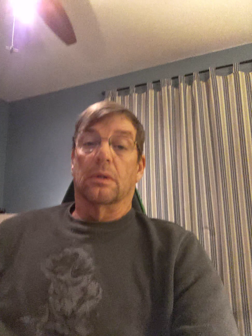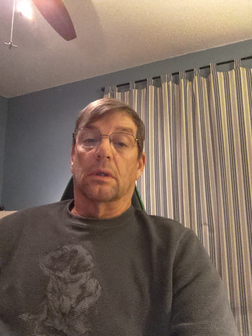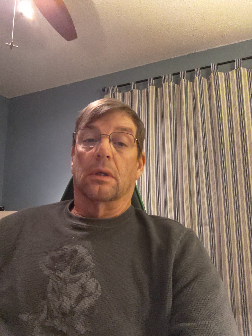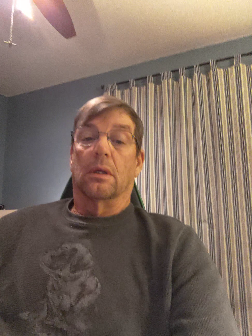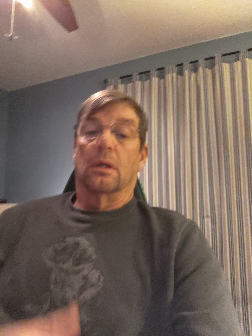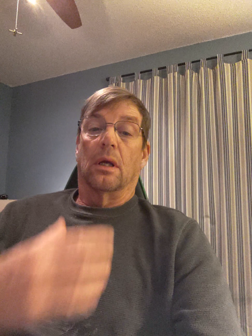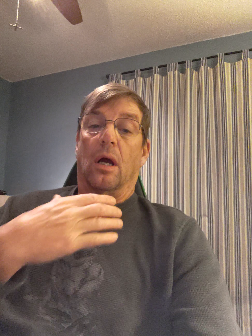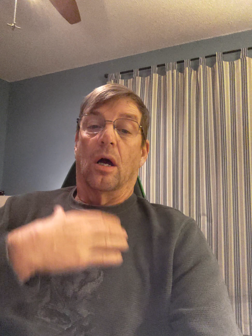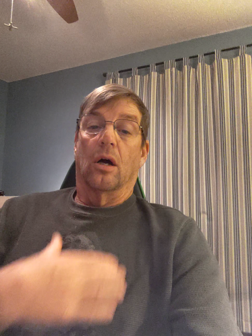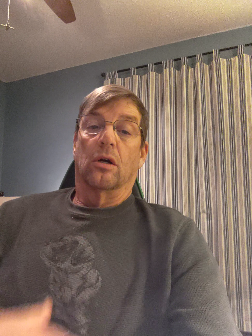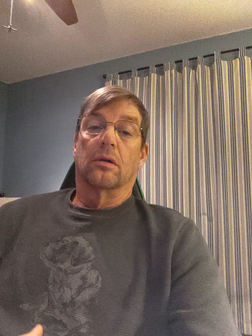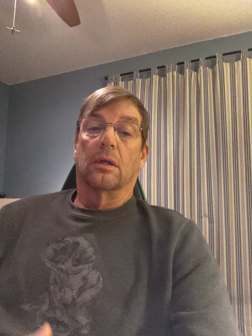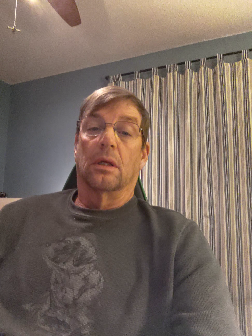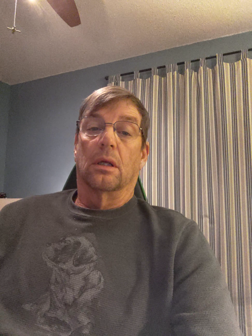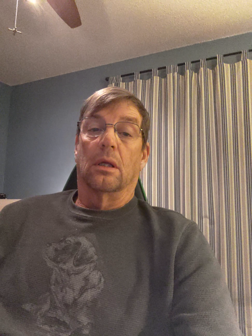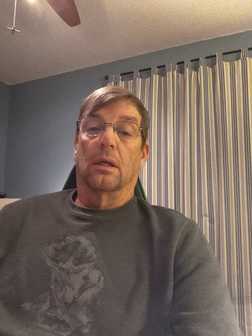hungry